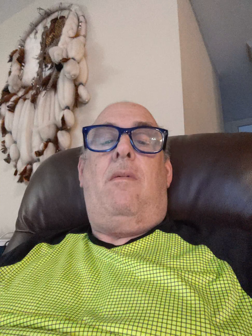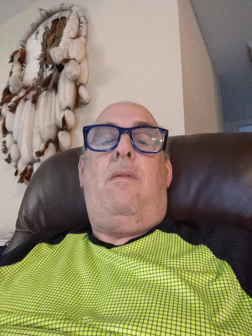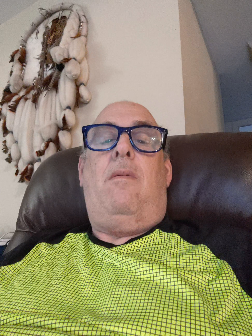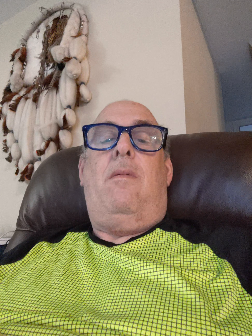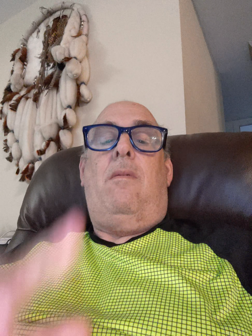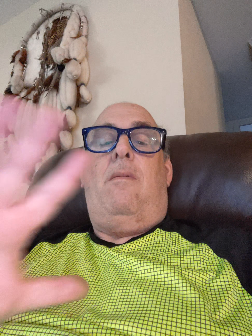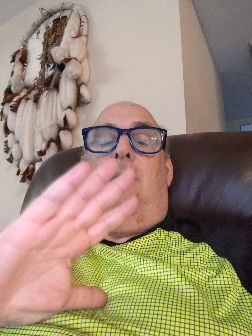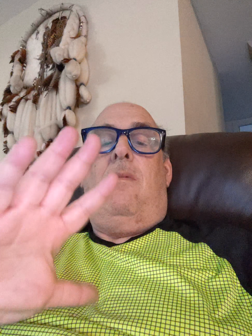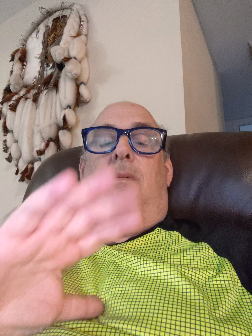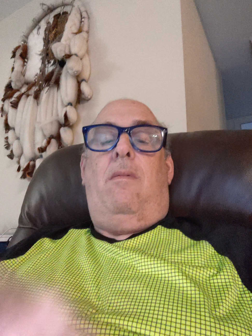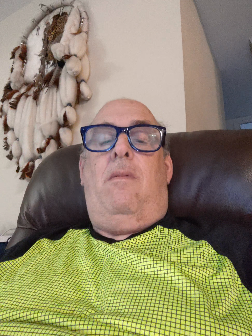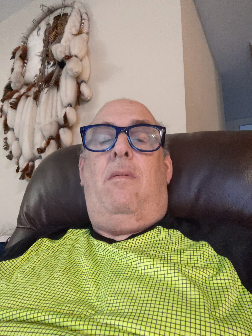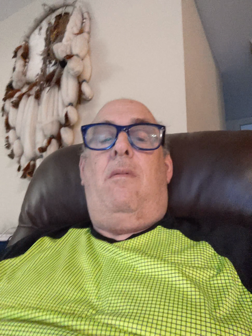fine